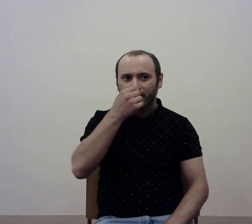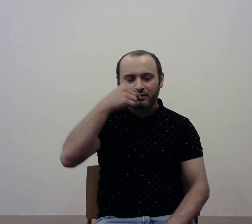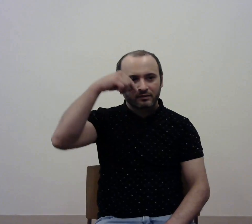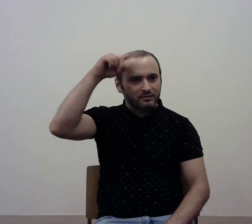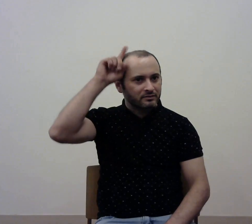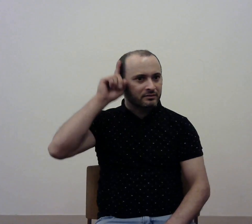azərbaycan